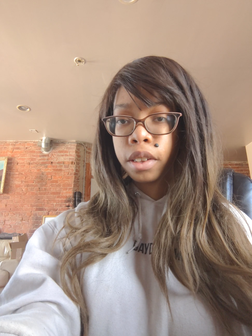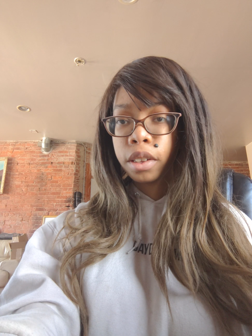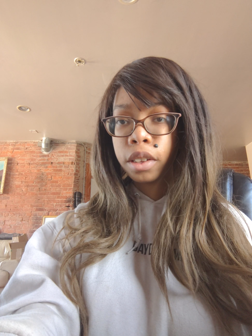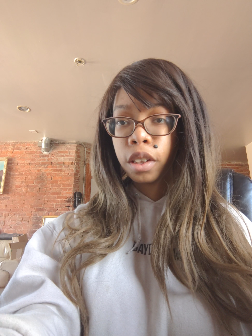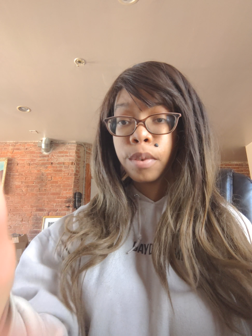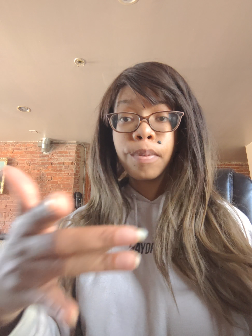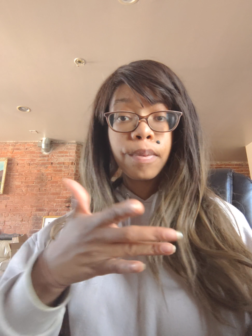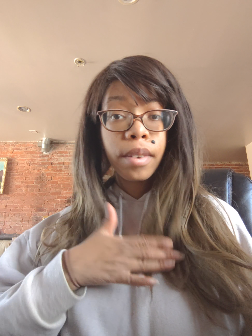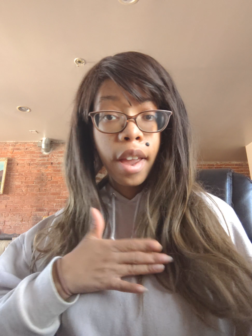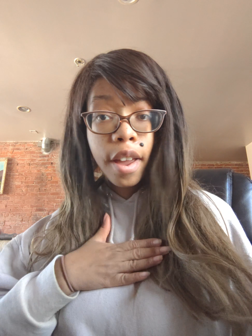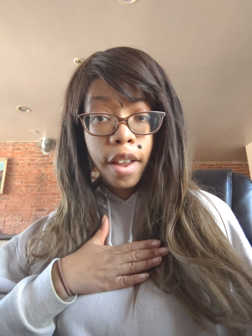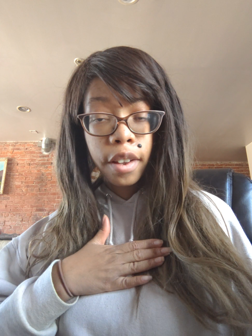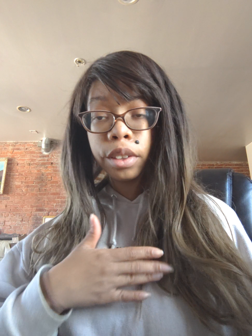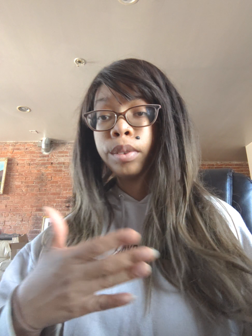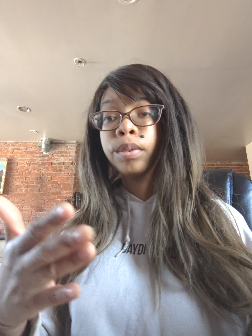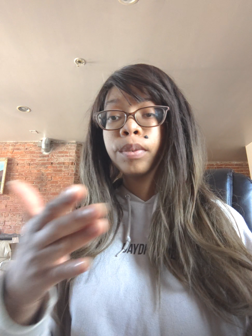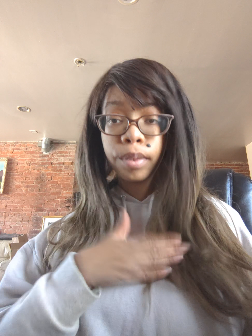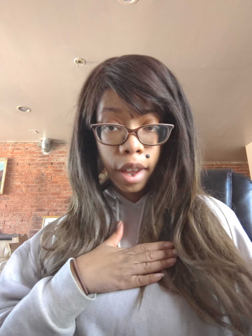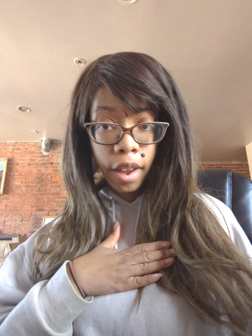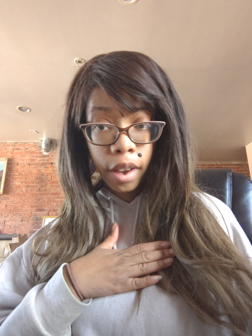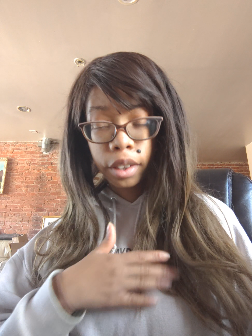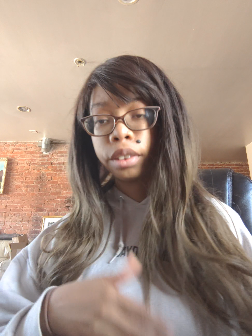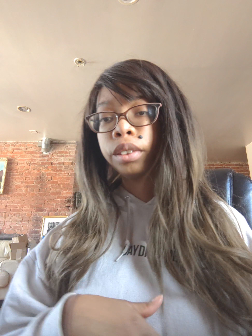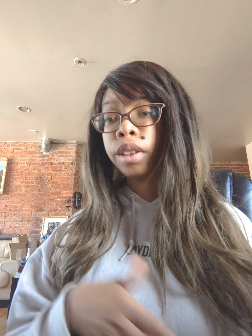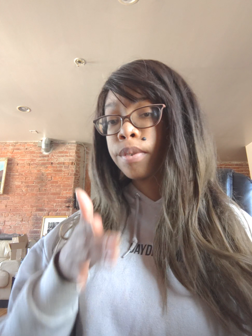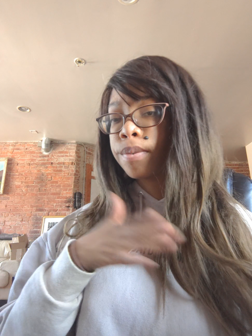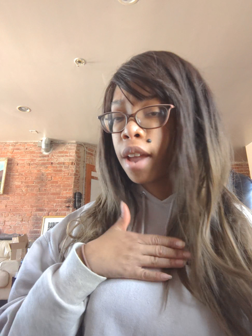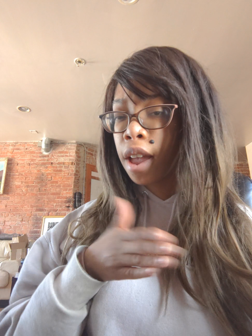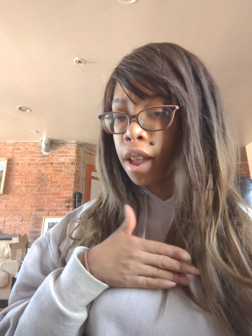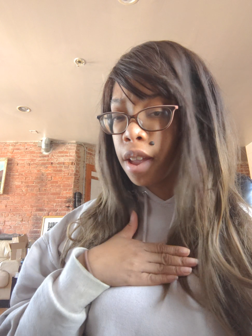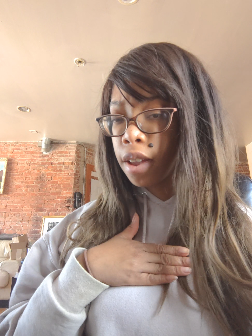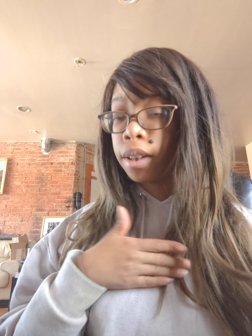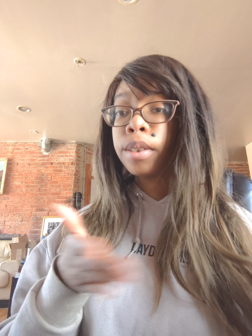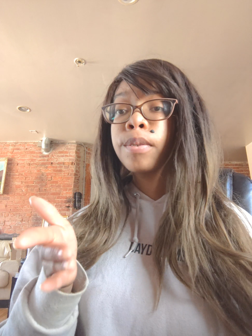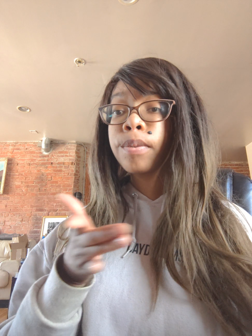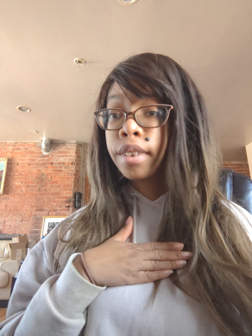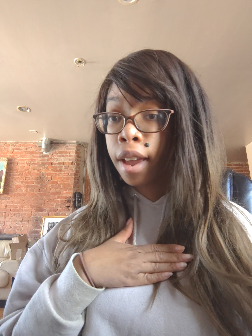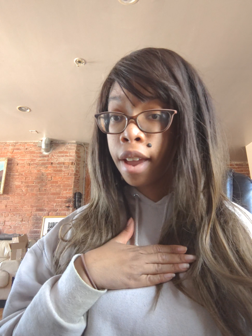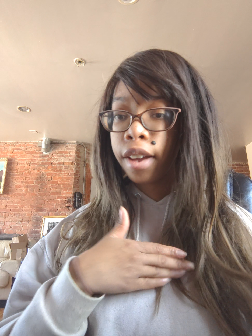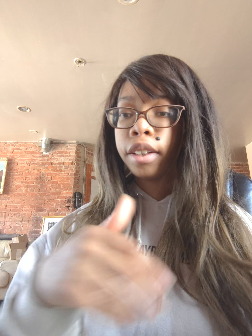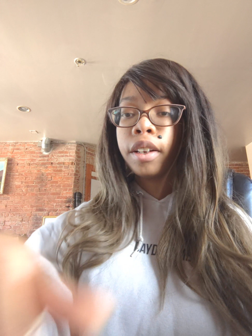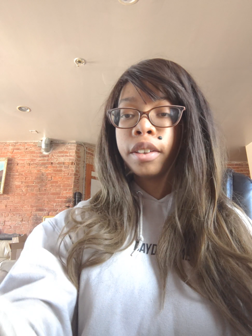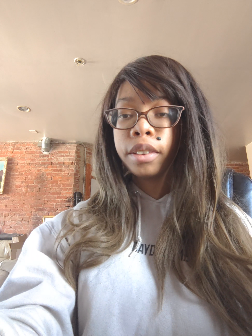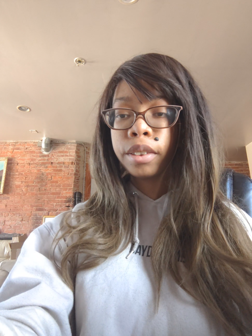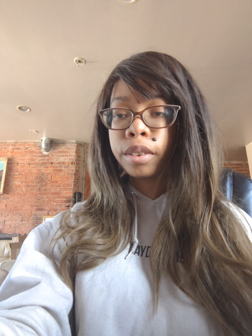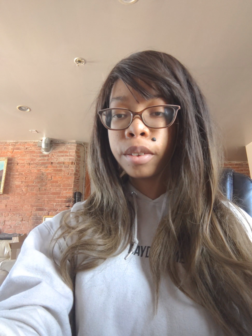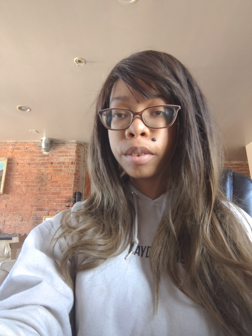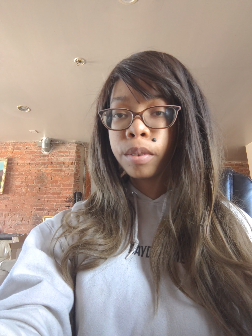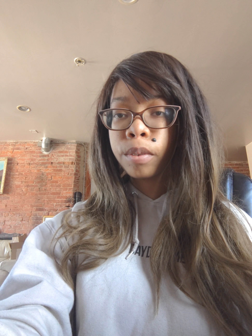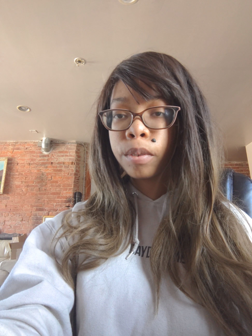my